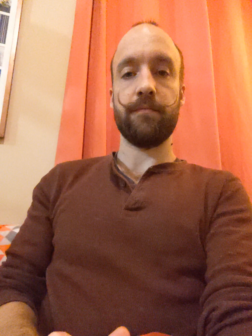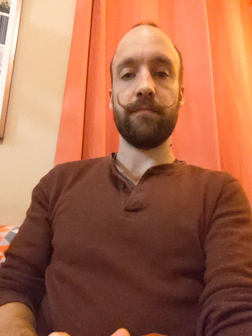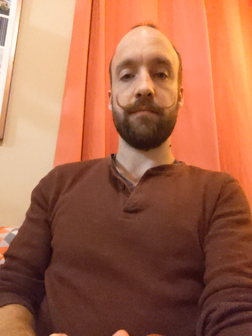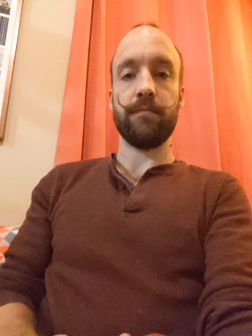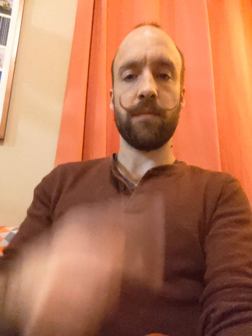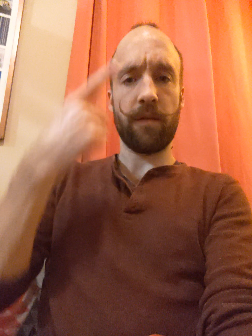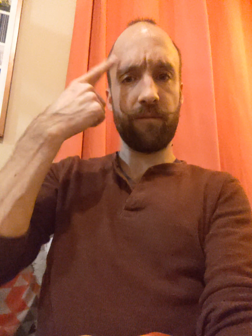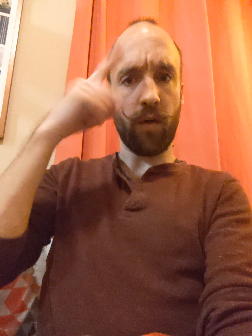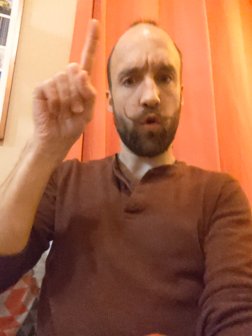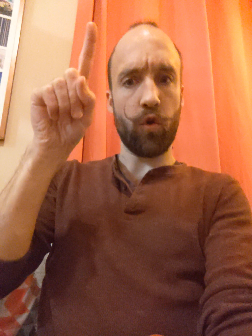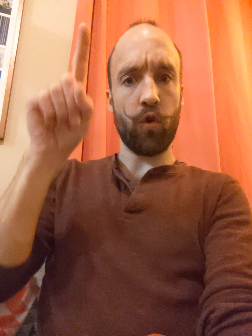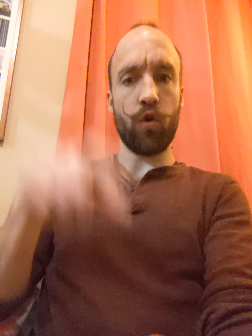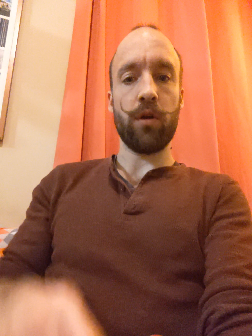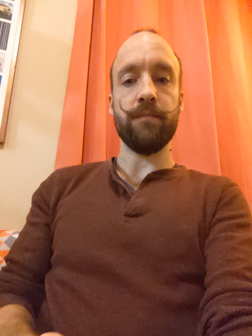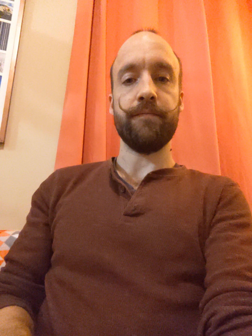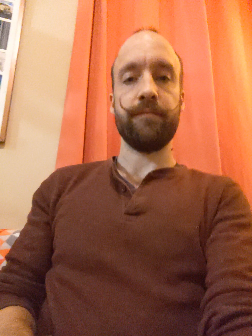for